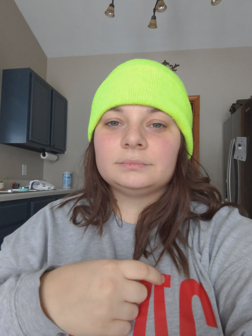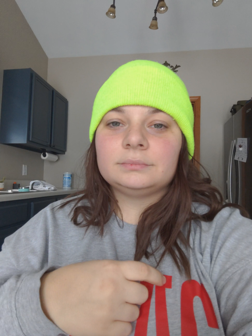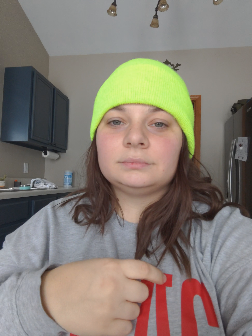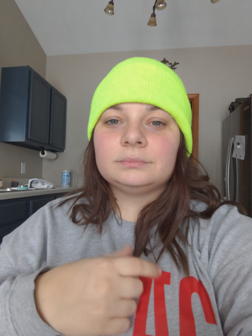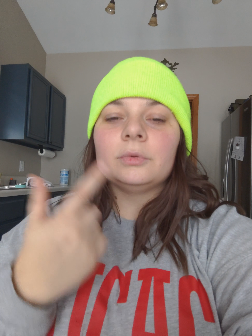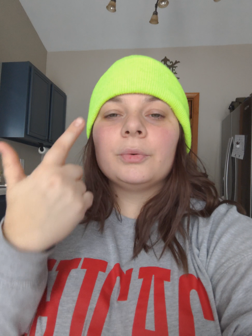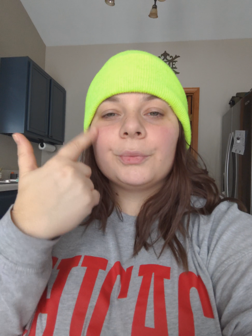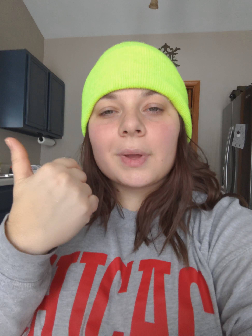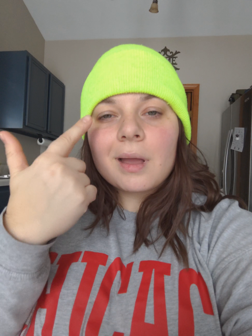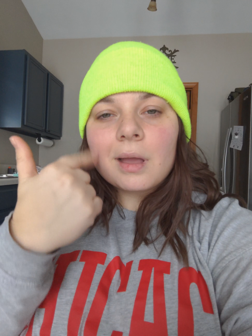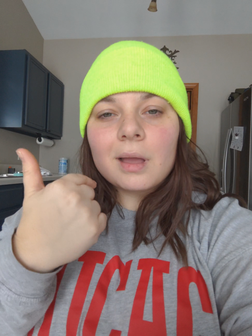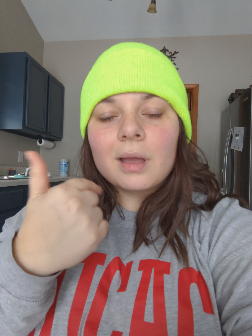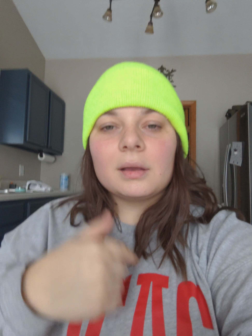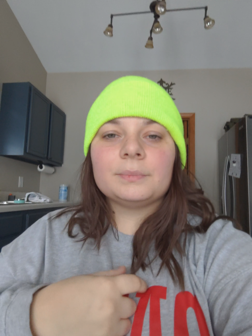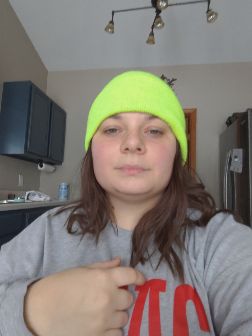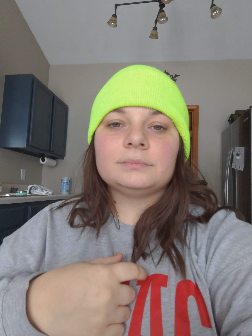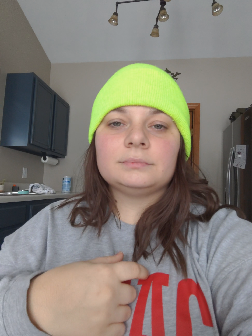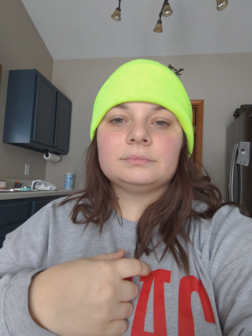cry